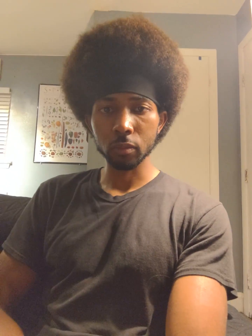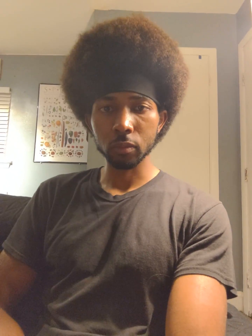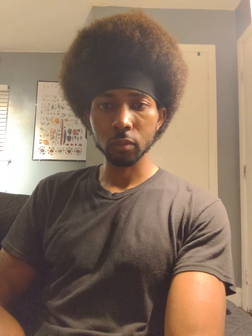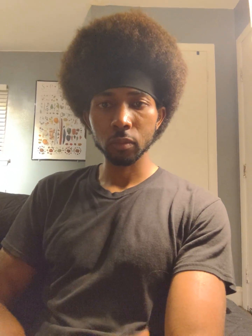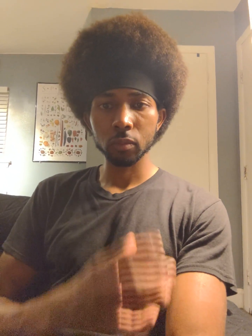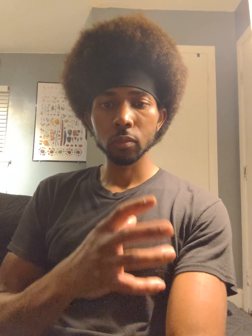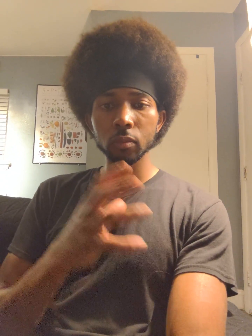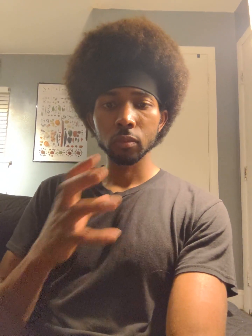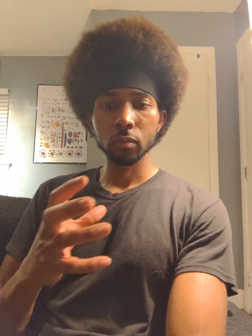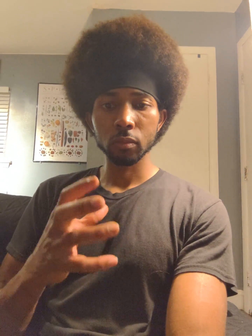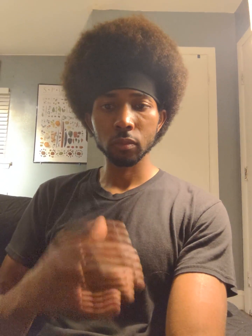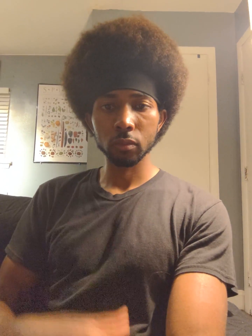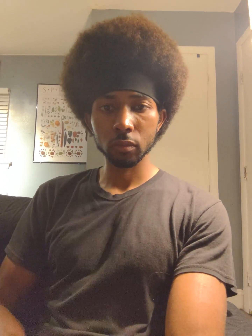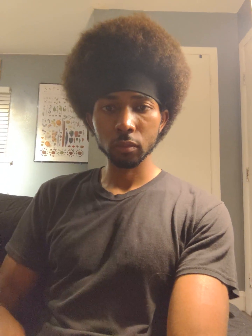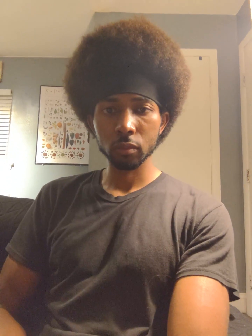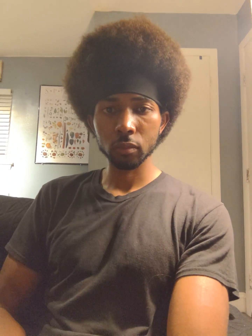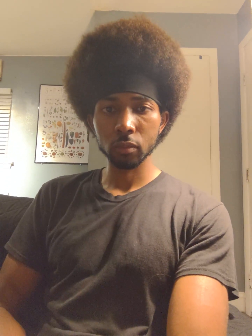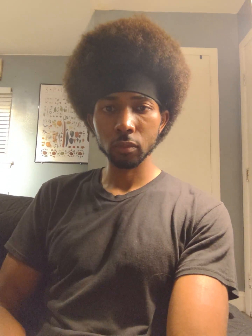much